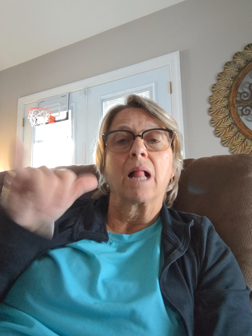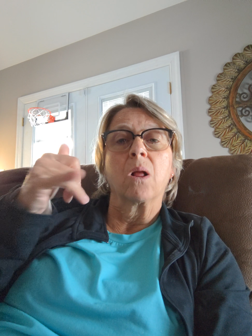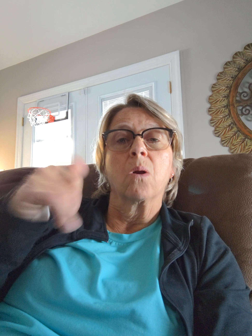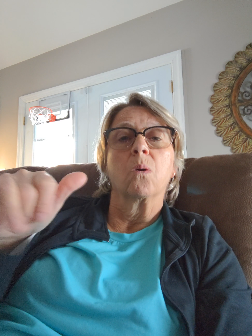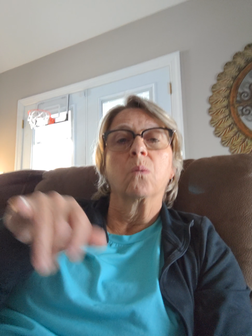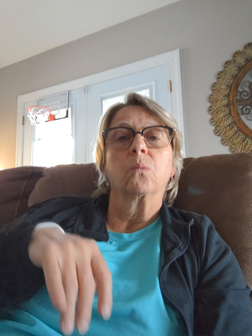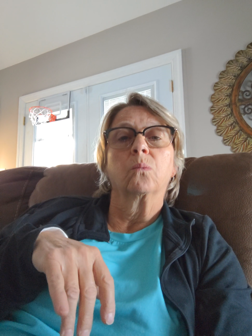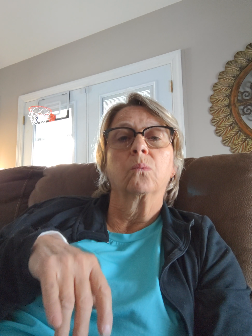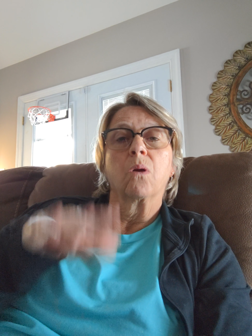yellow